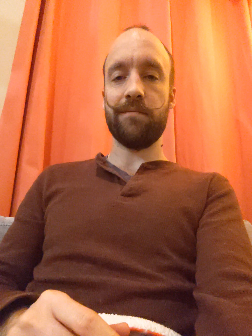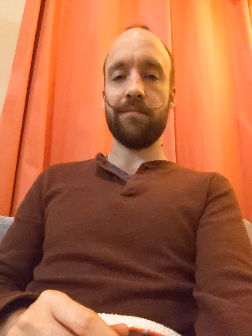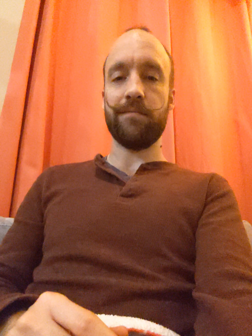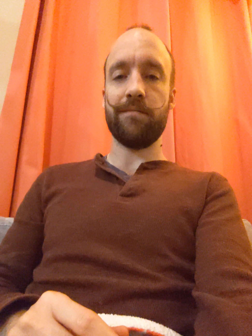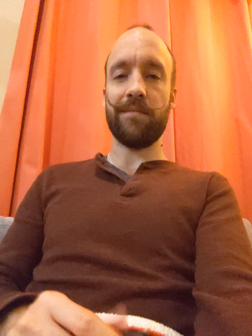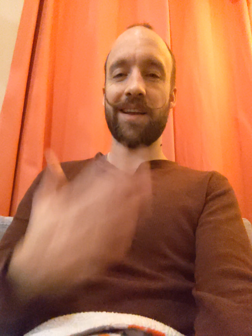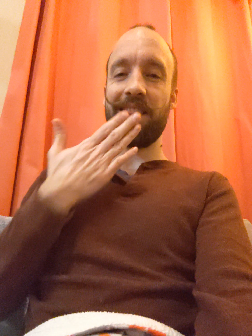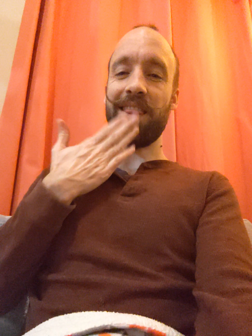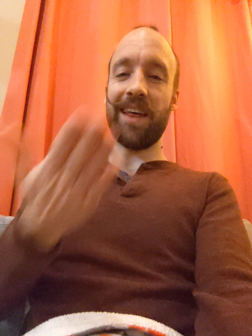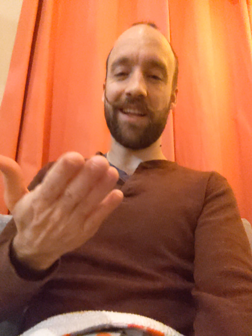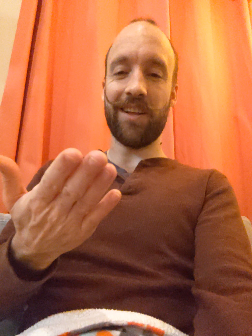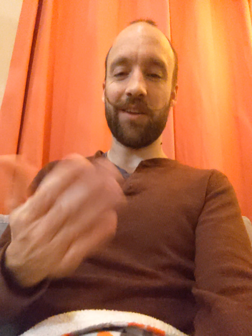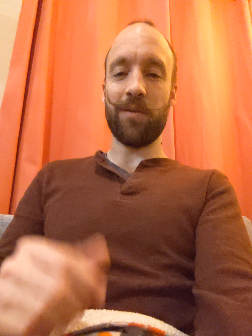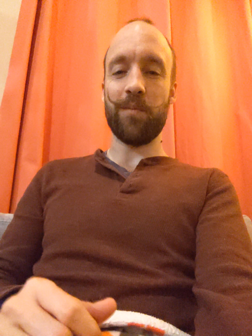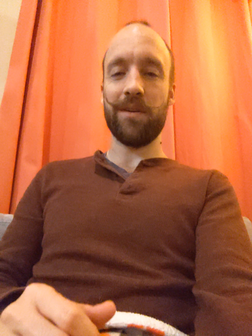thank you